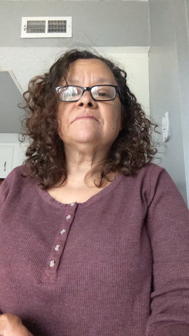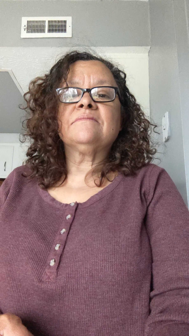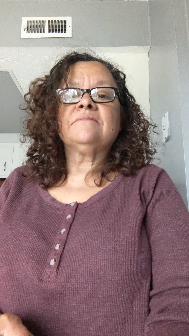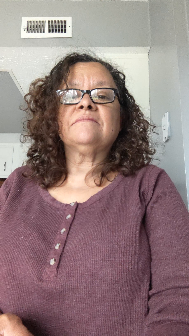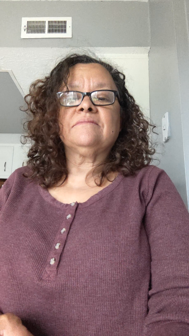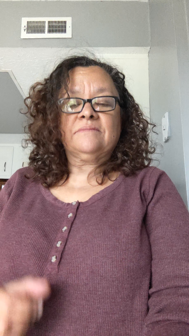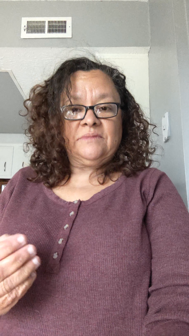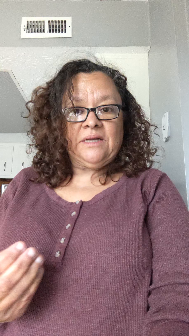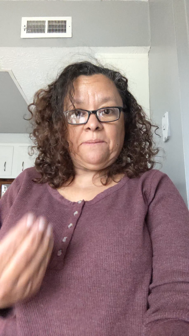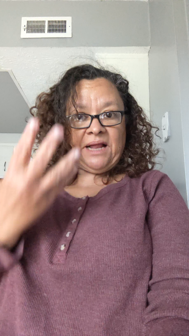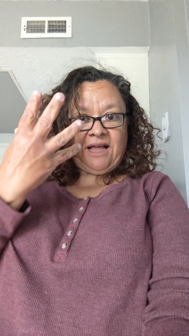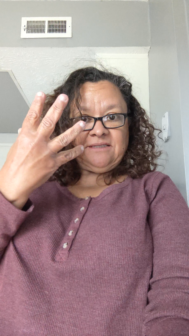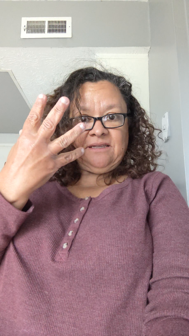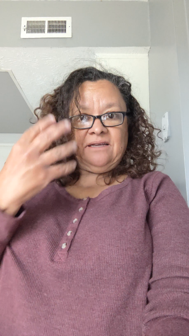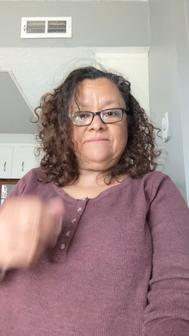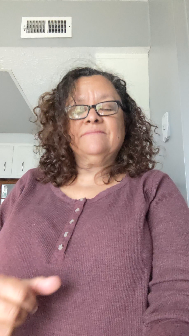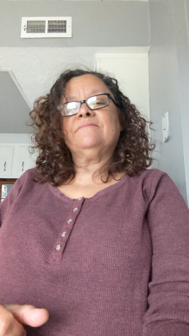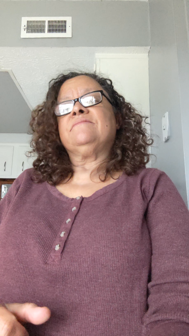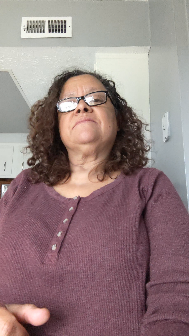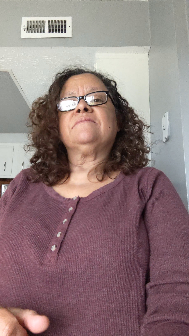plants